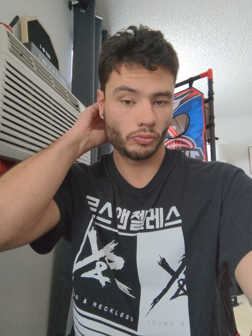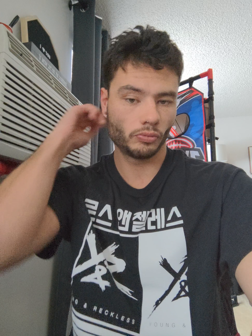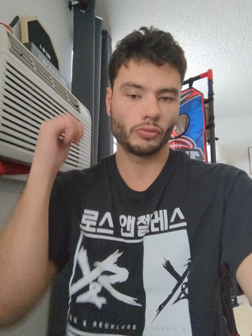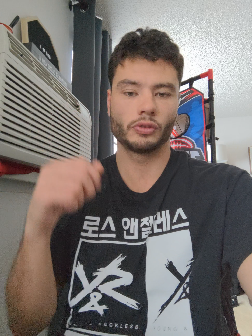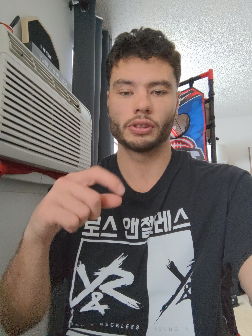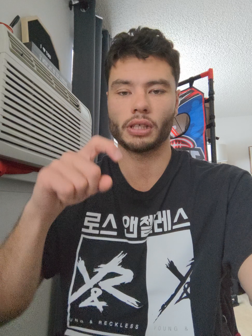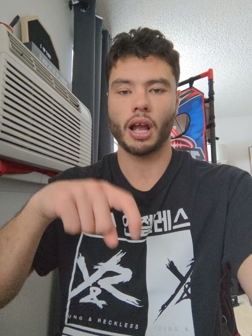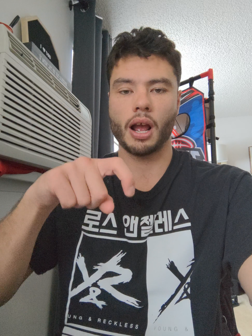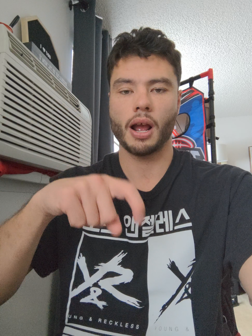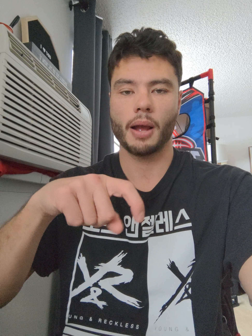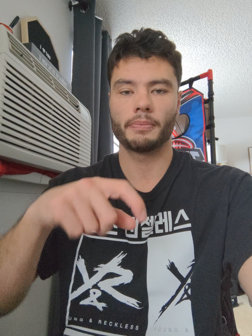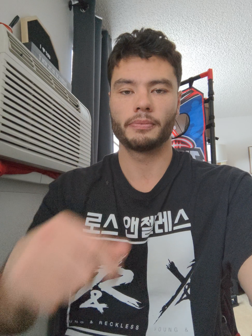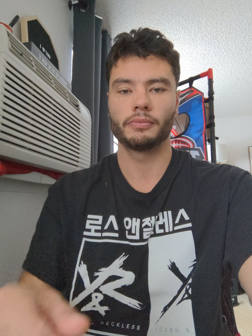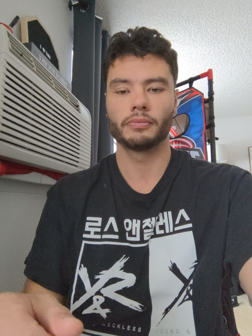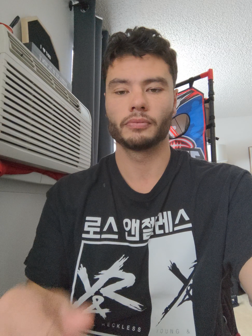time